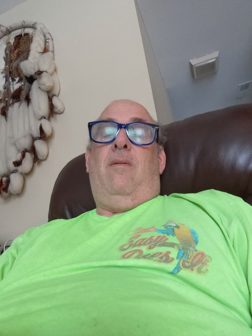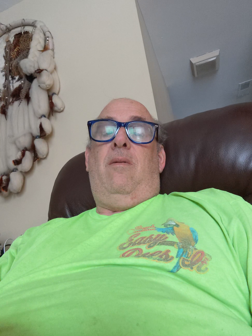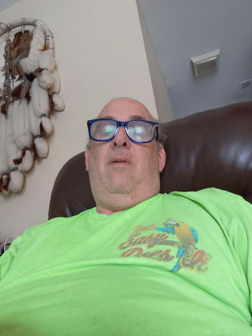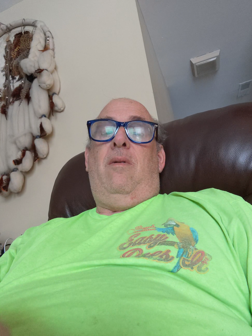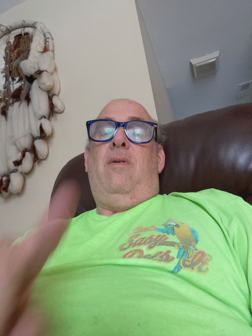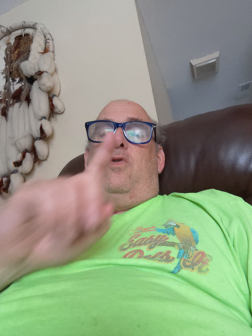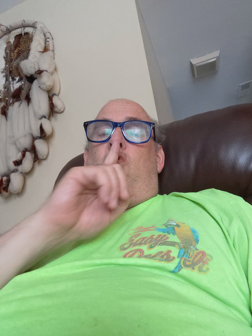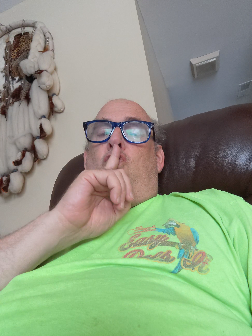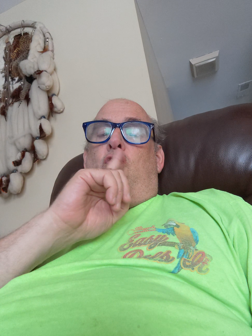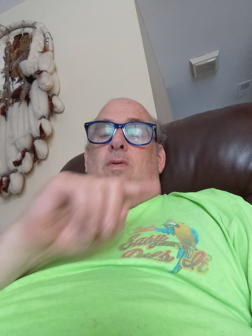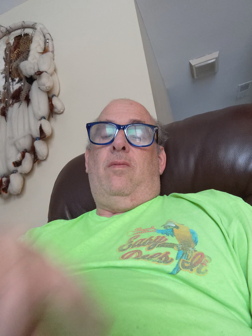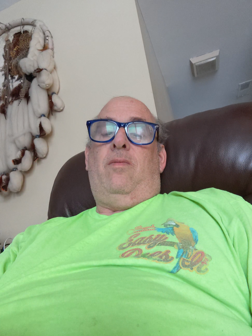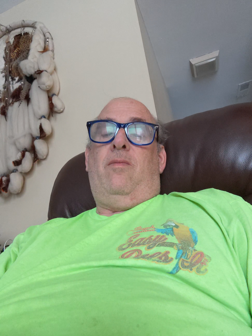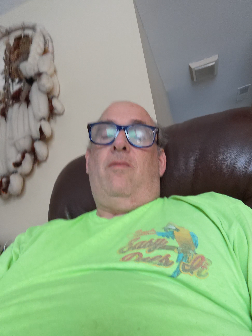shhh